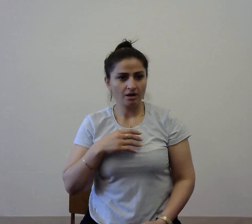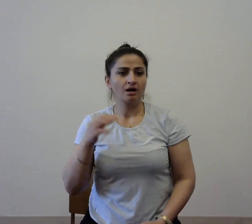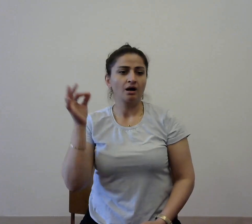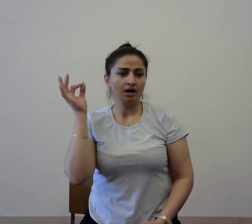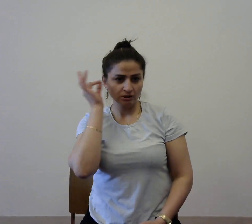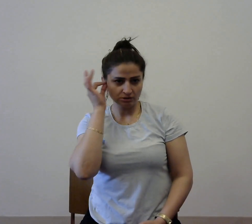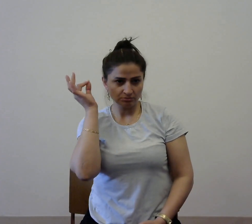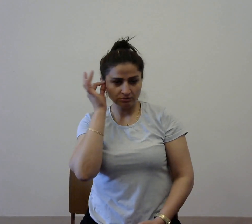həkim